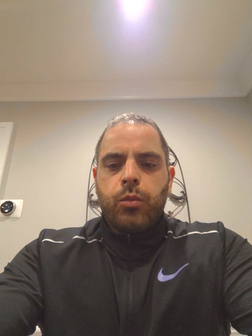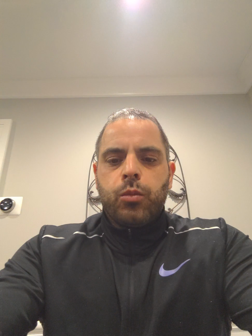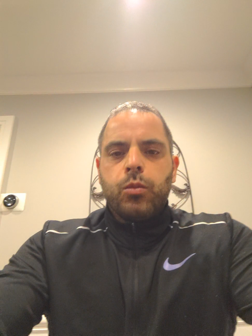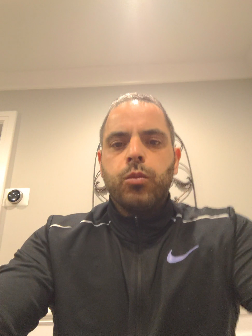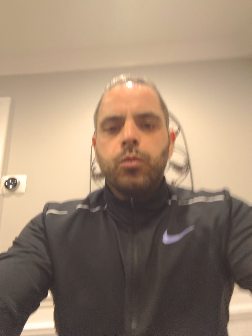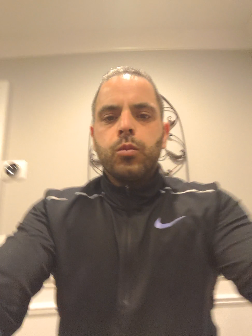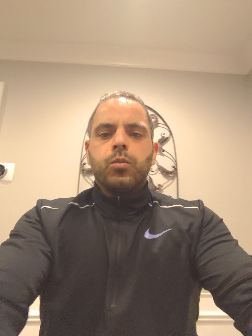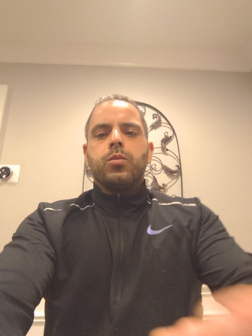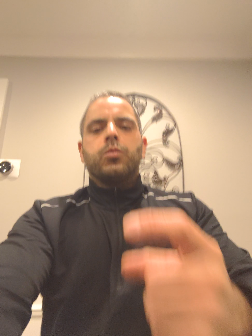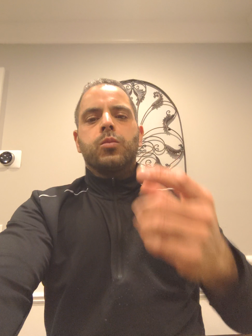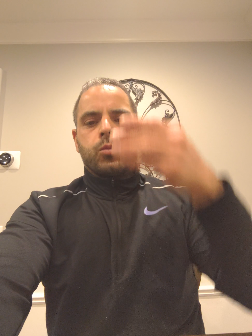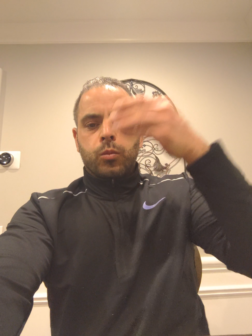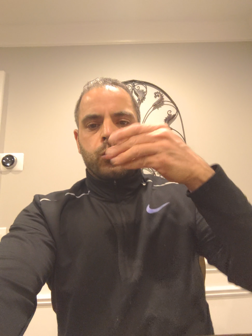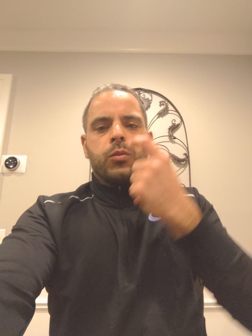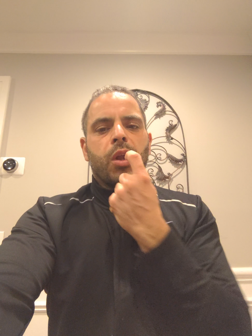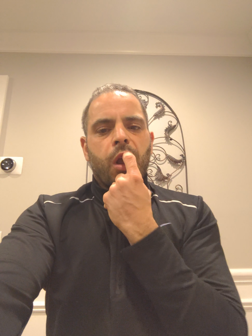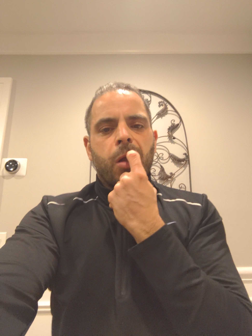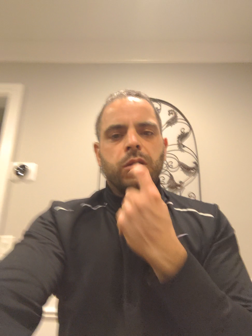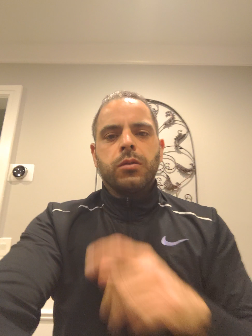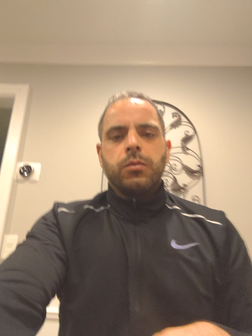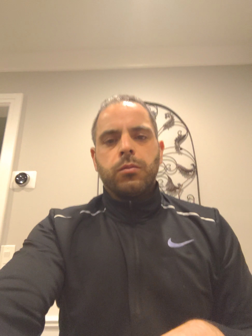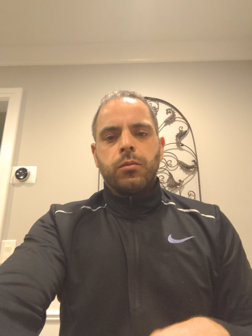window